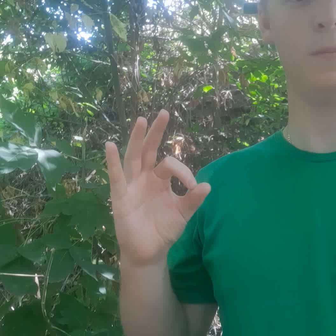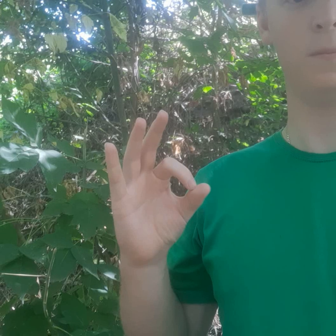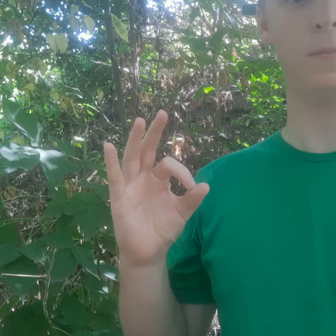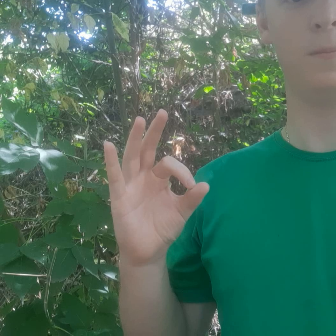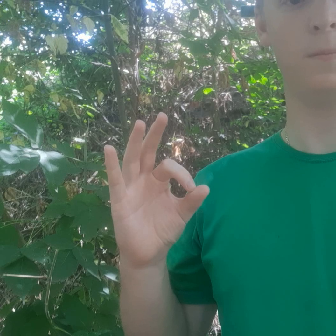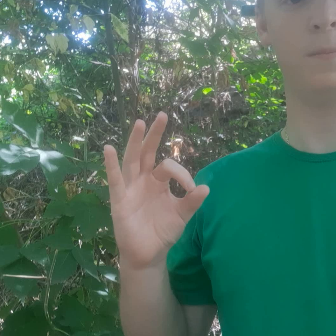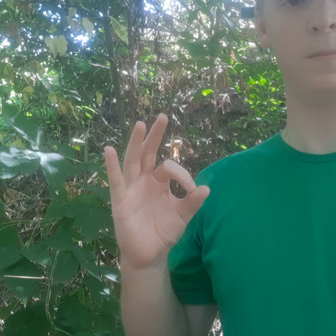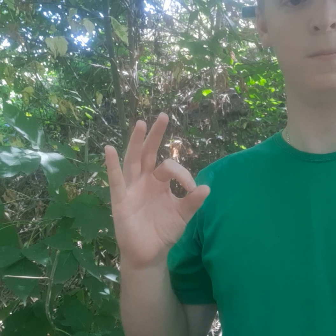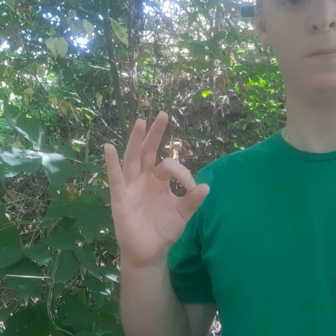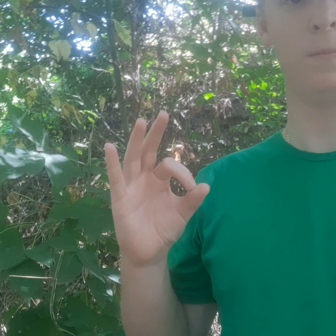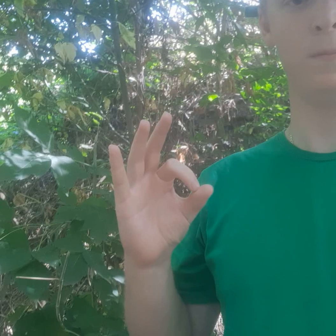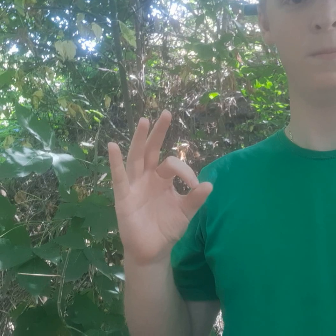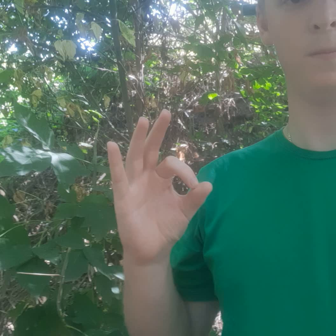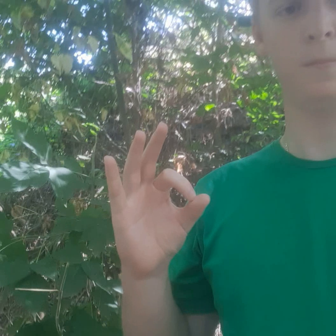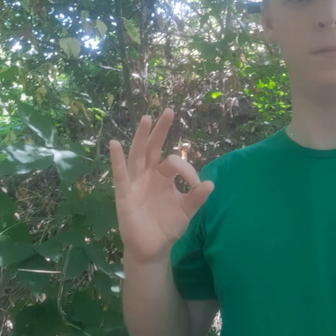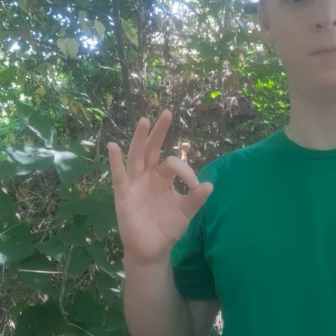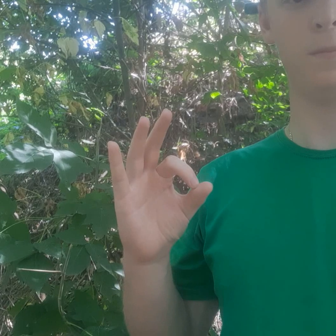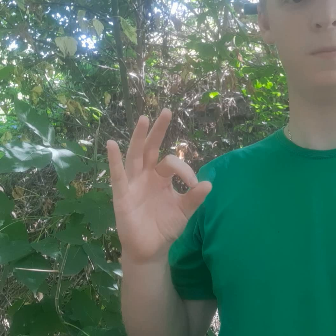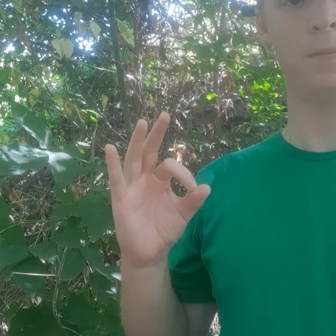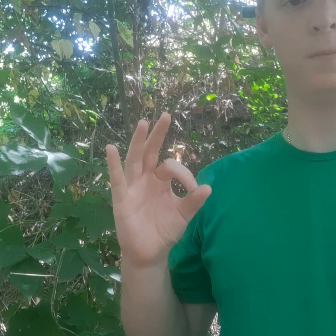О